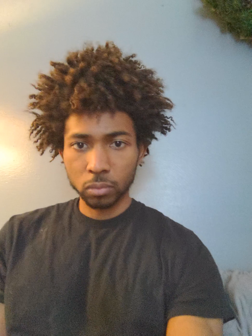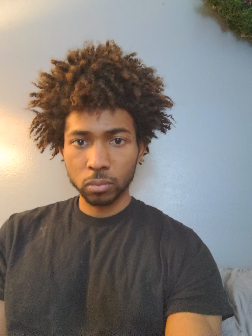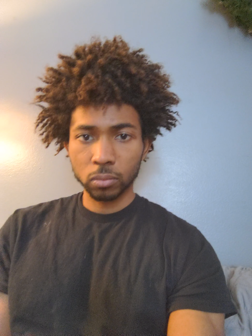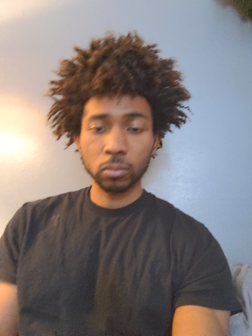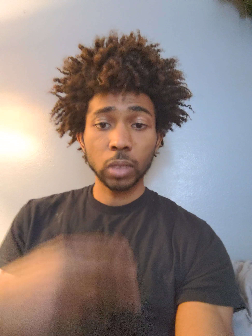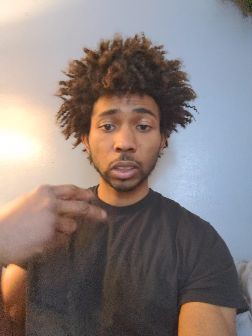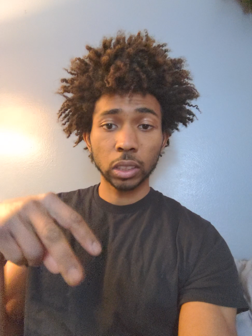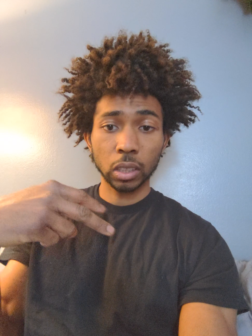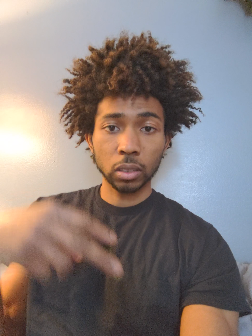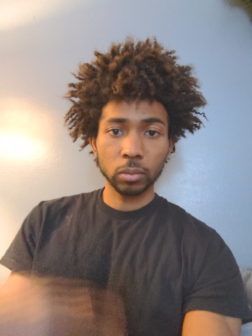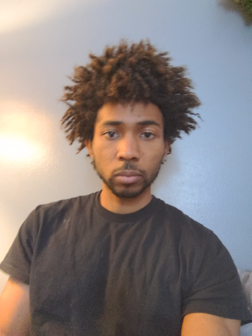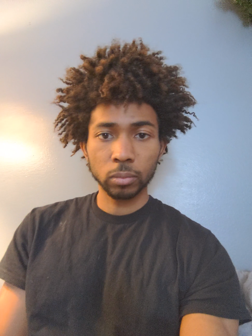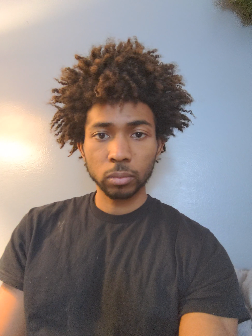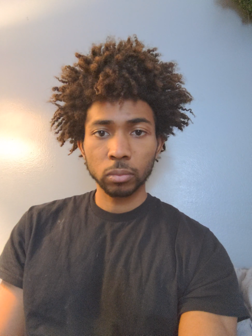dance